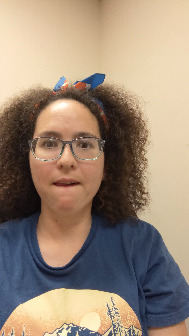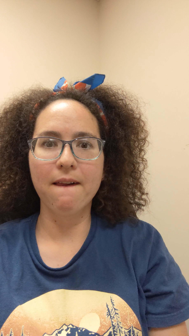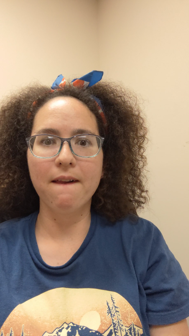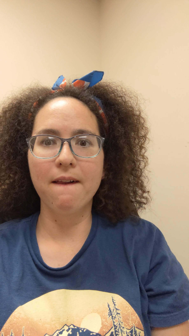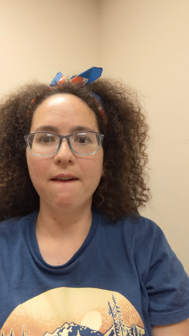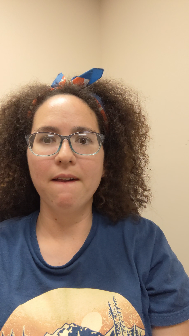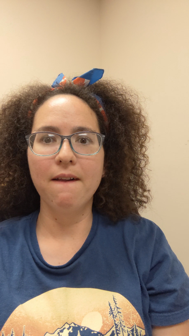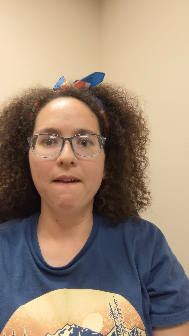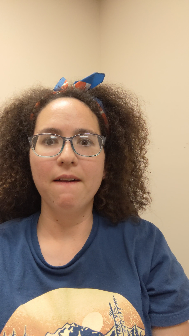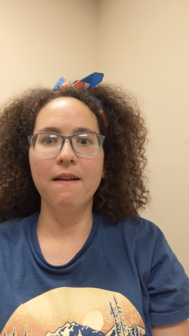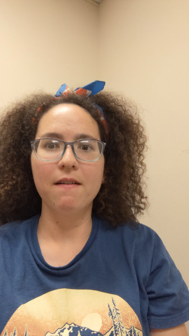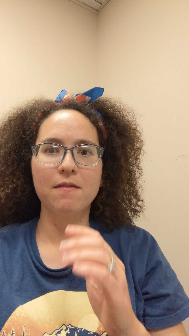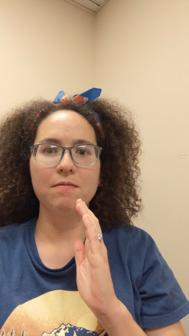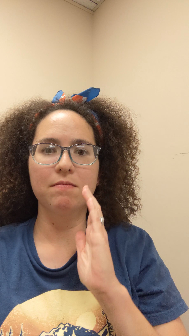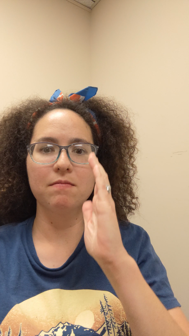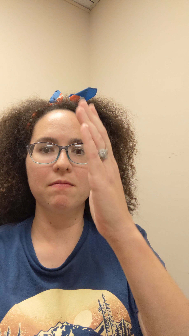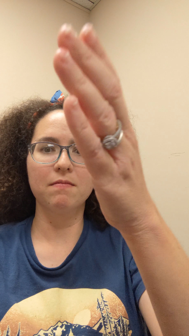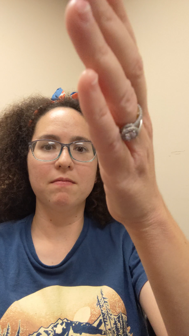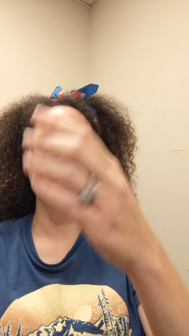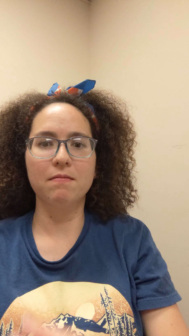over